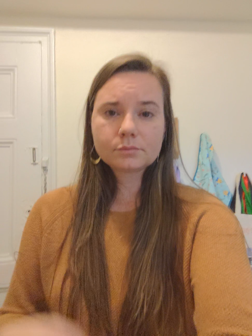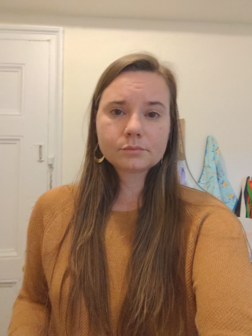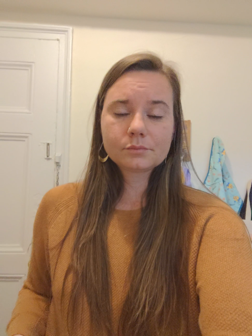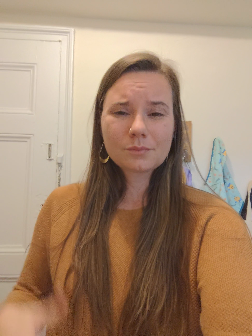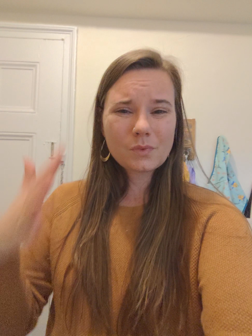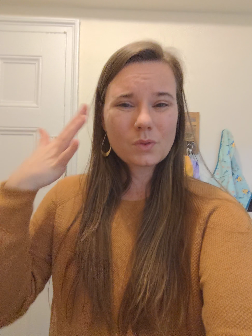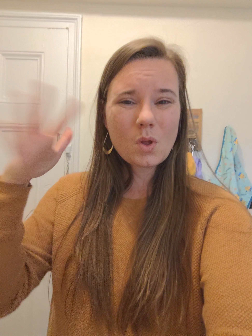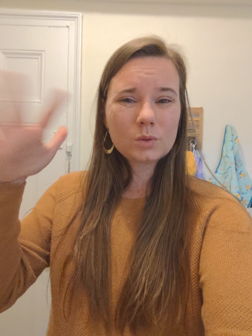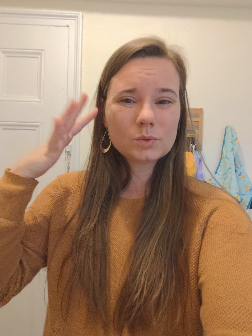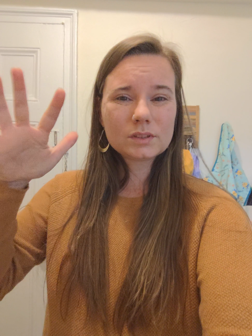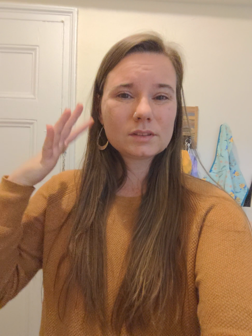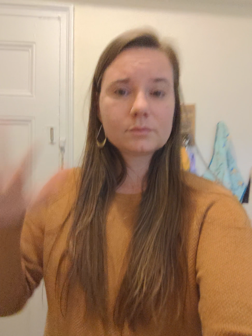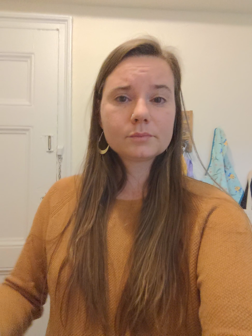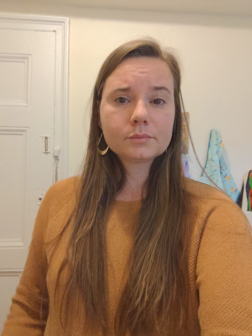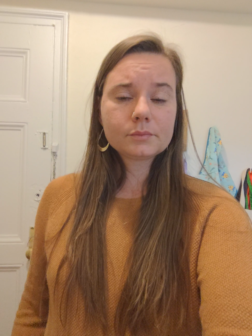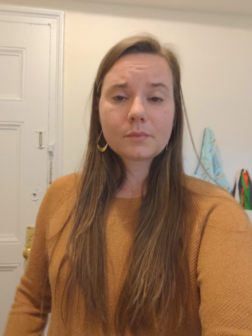noisy